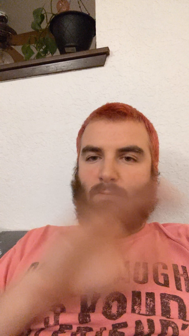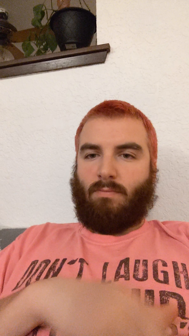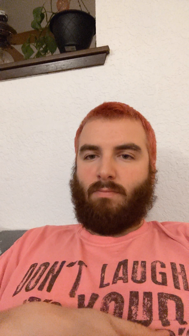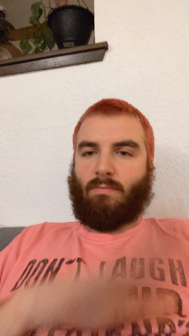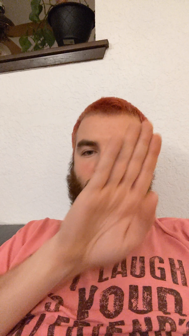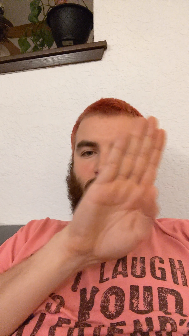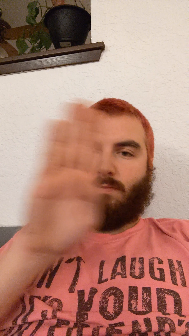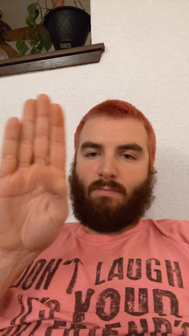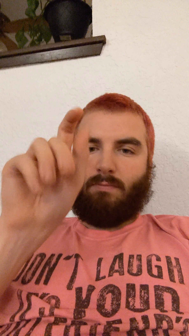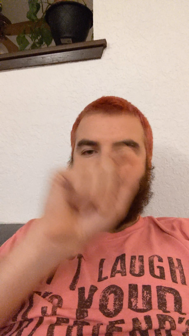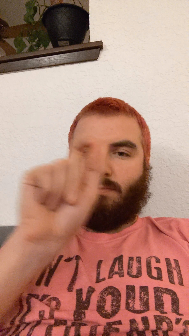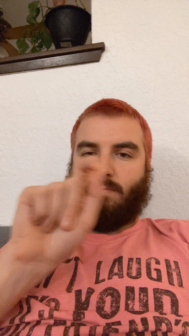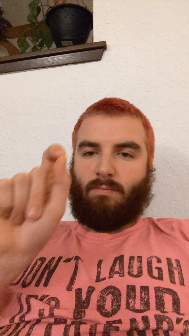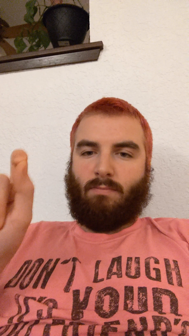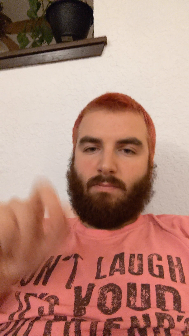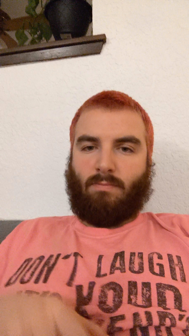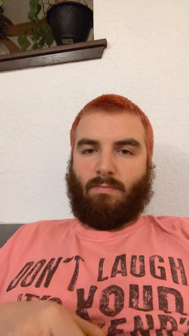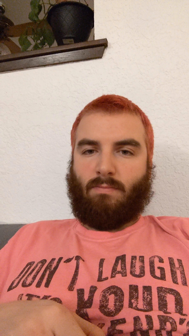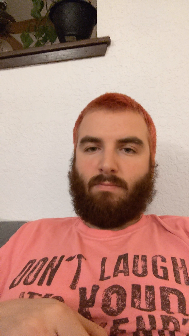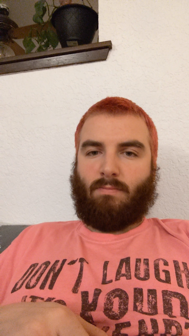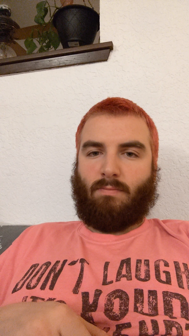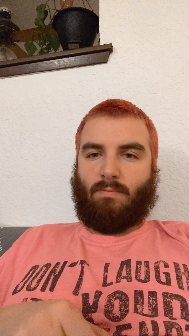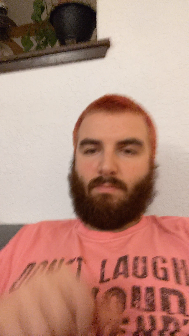chalk